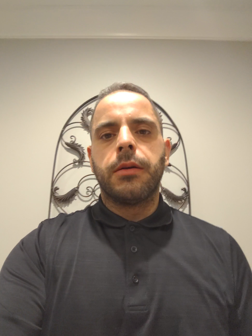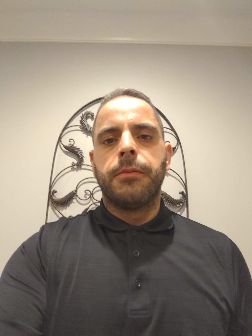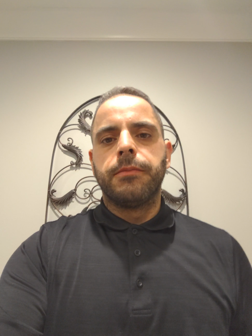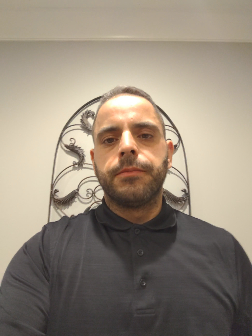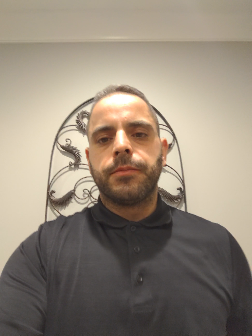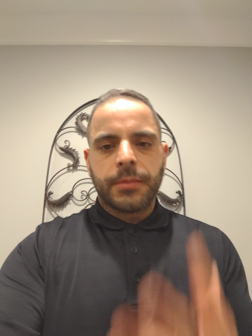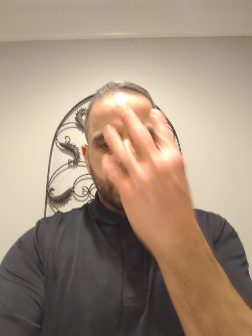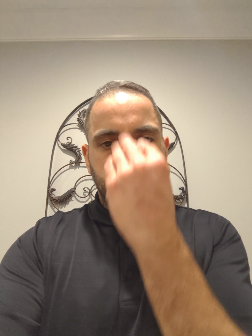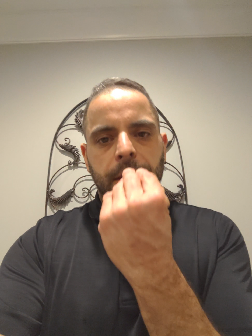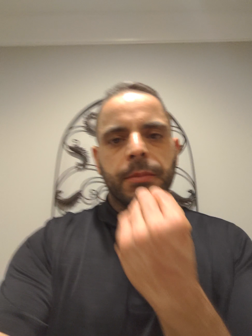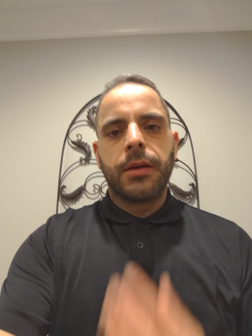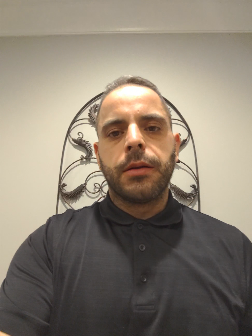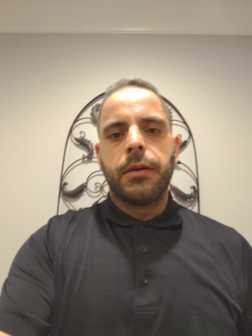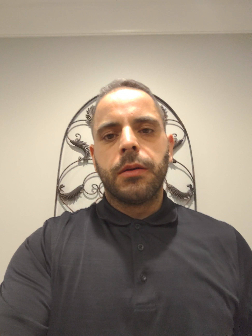sleep